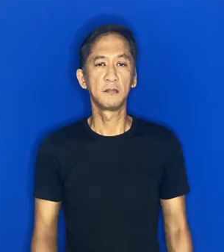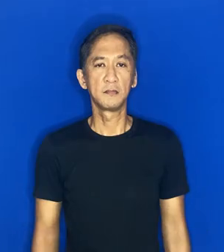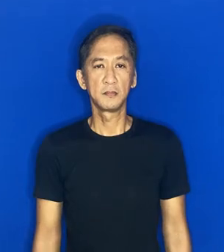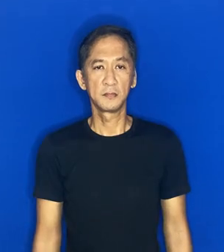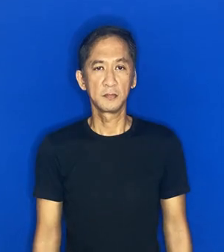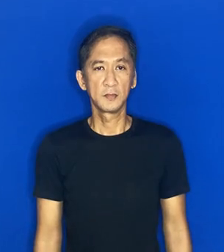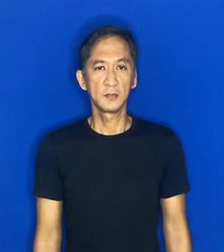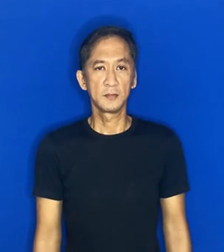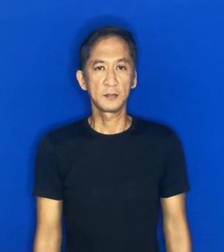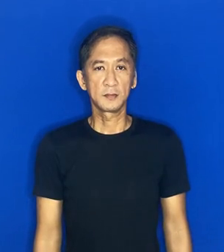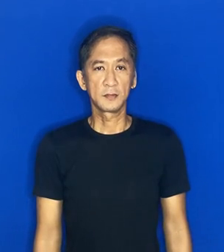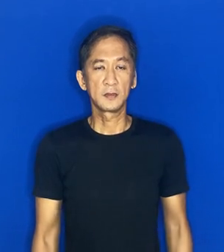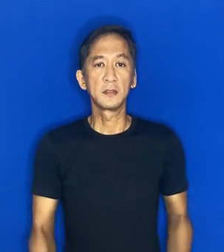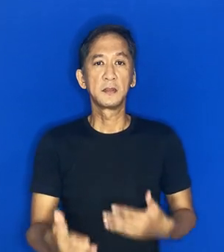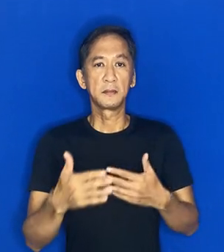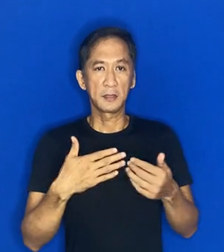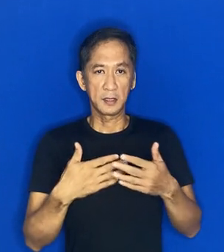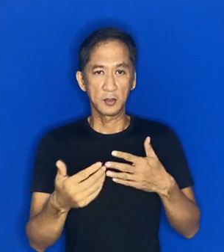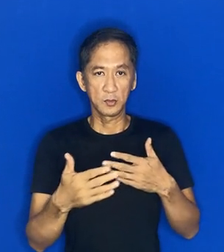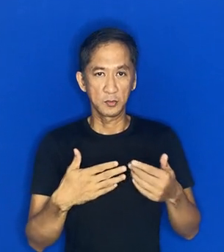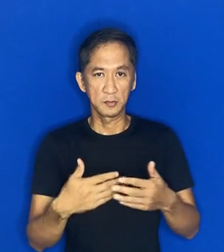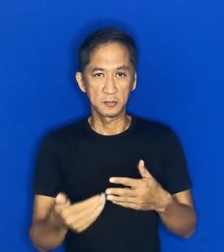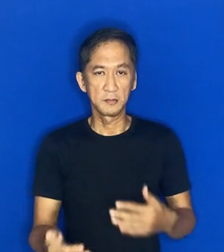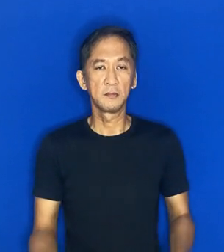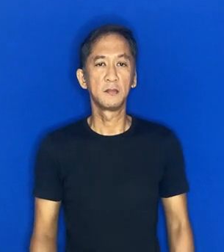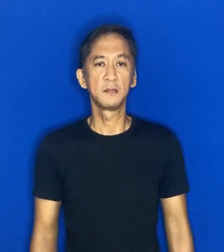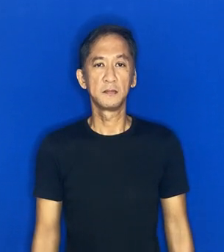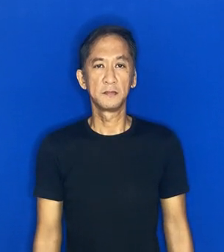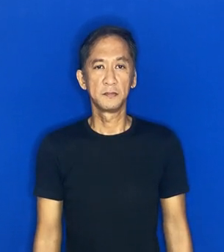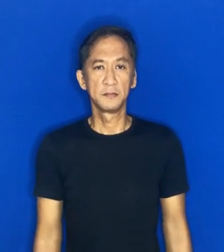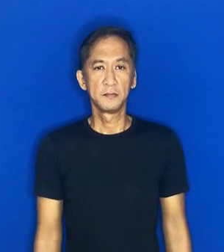brown